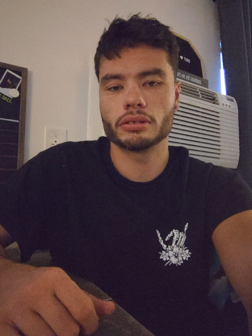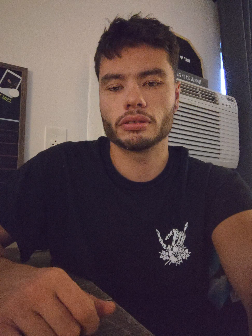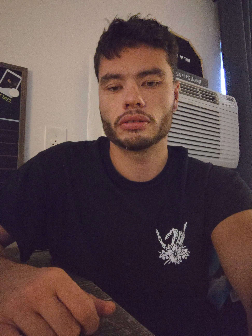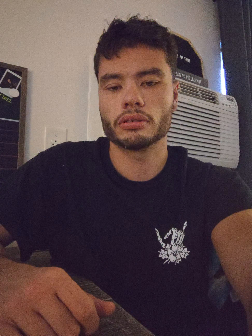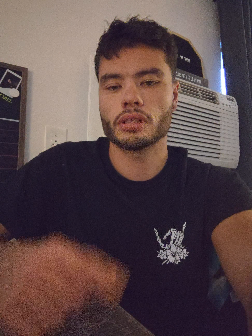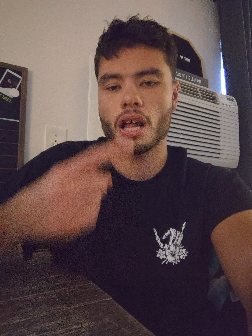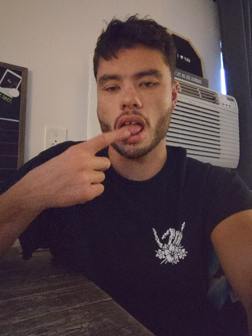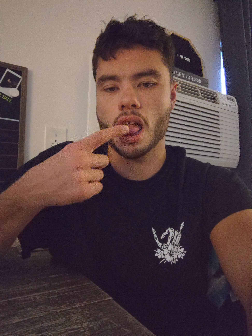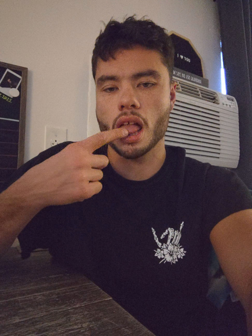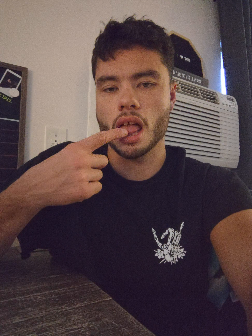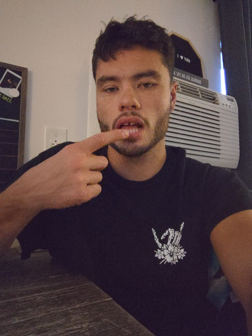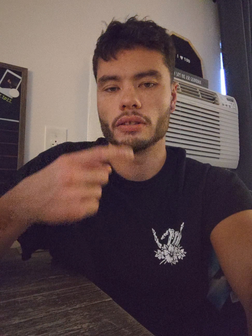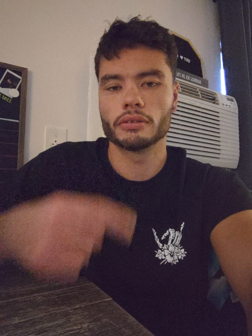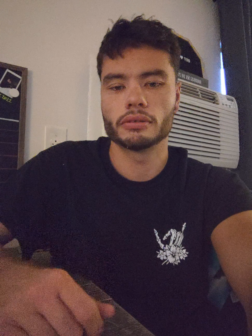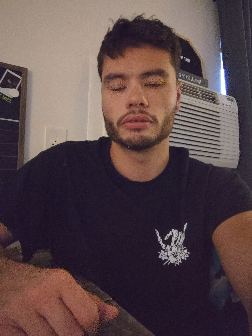tongue